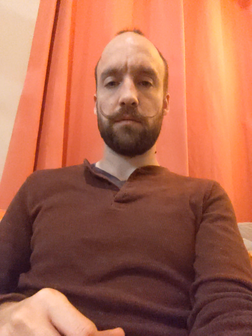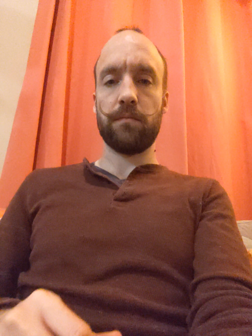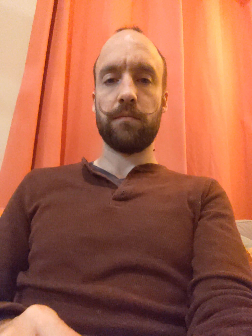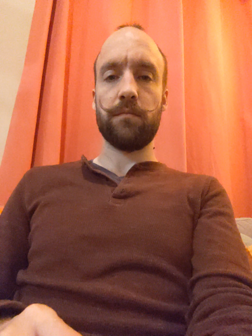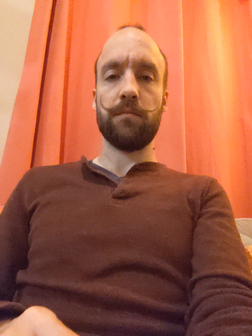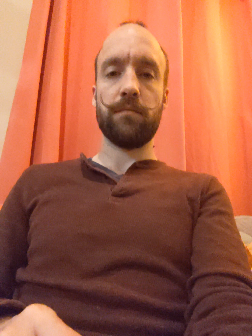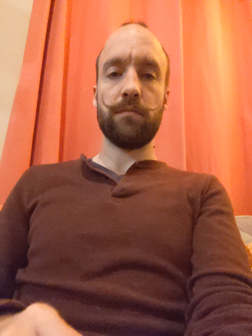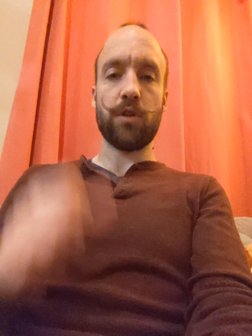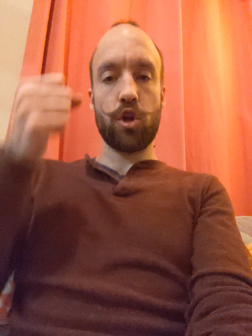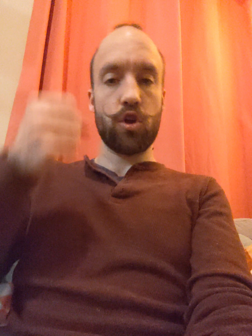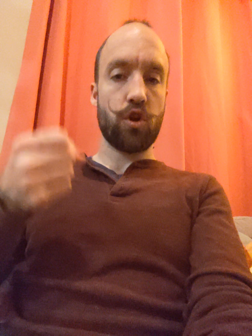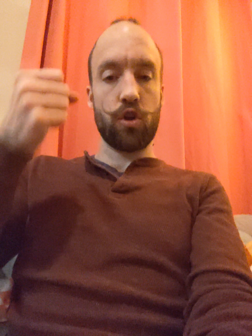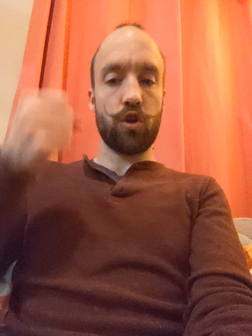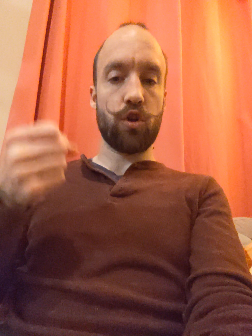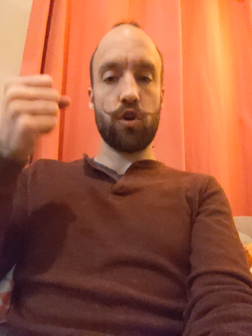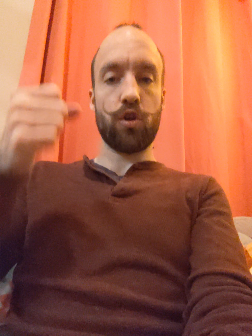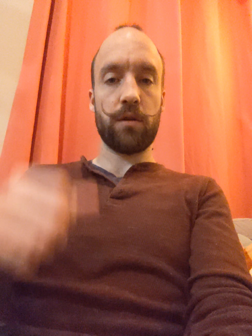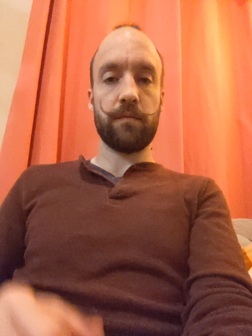car